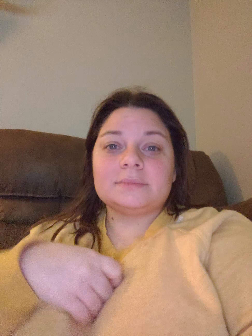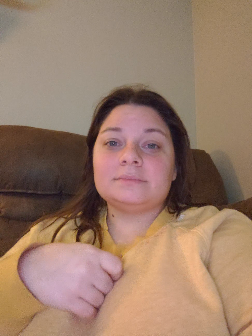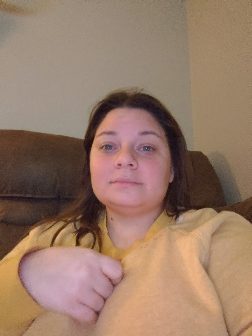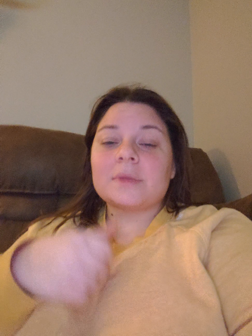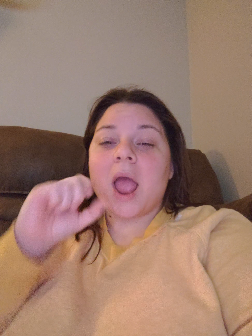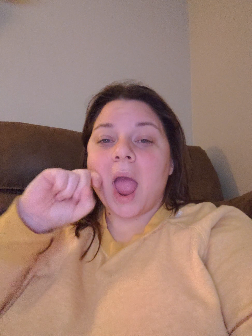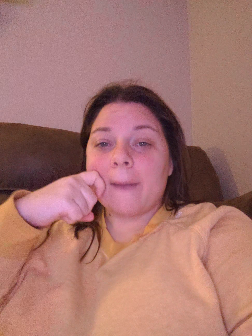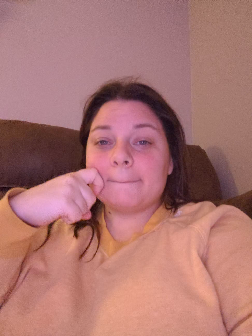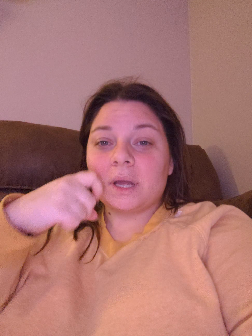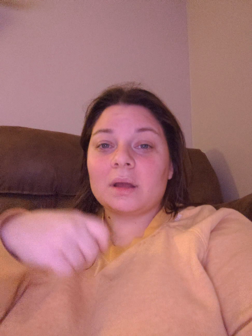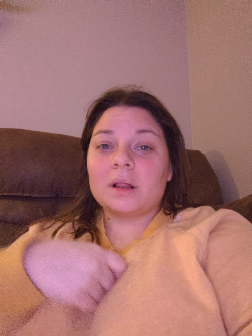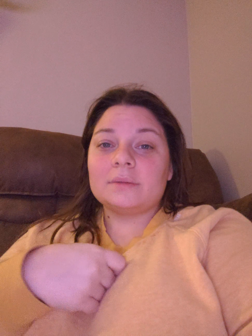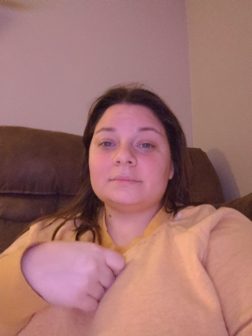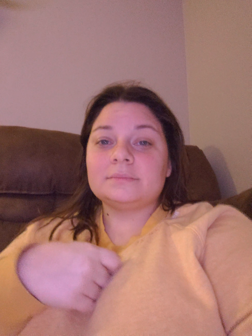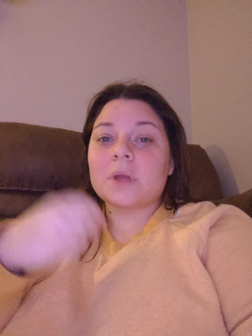apple